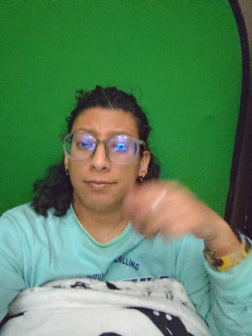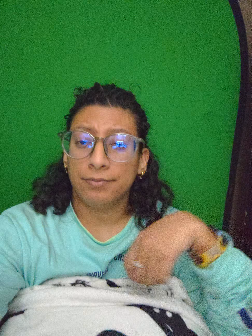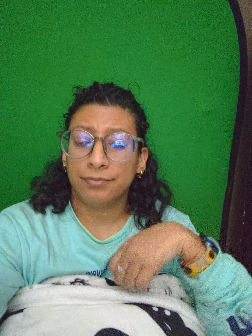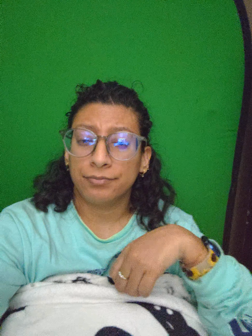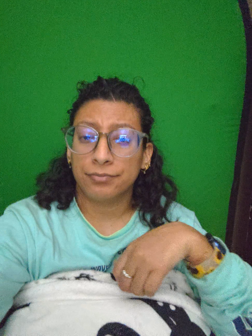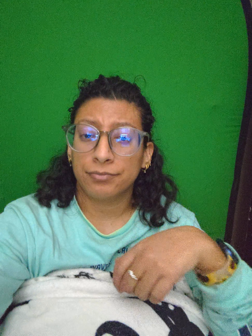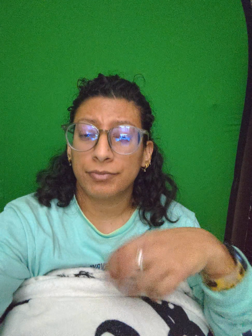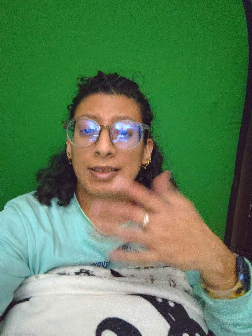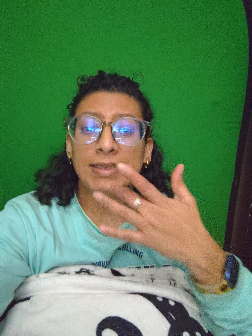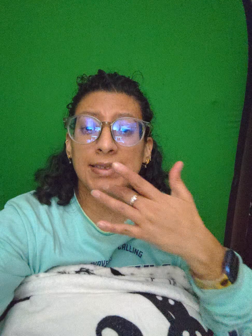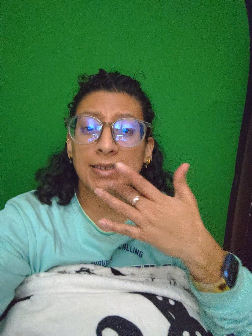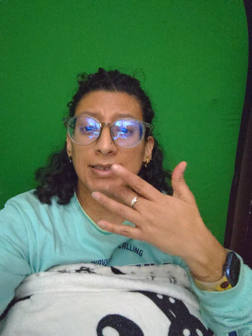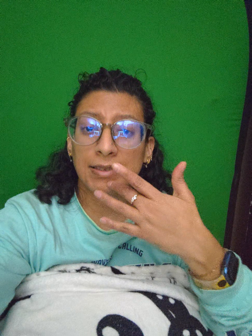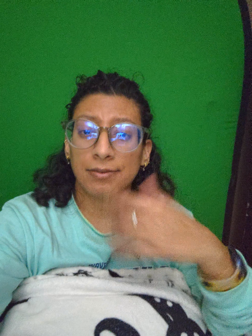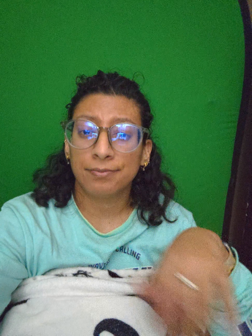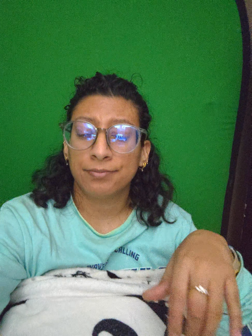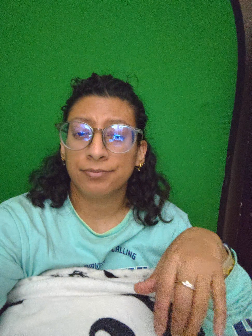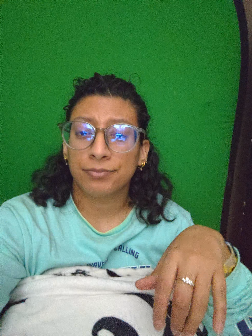taste